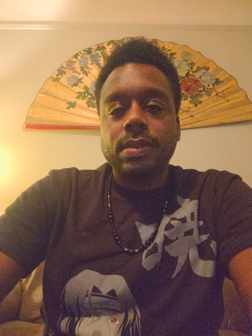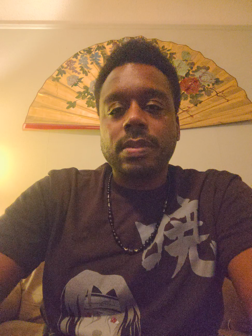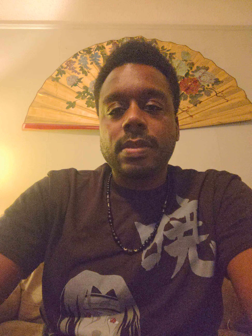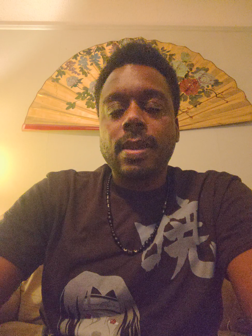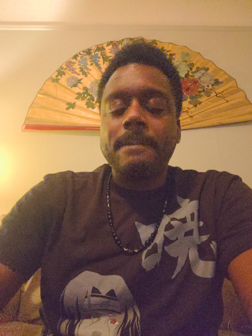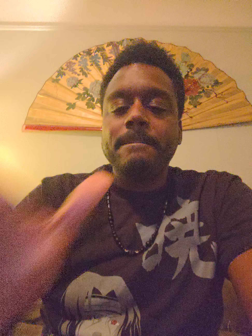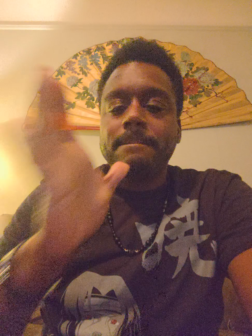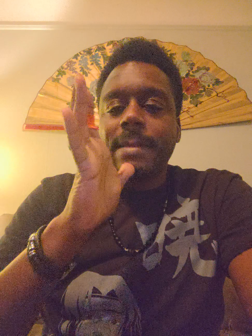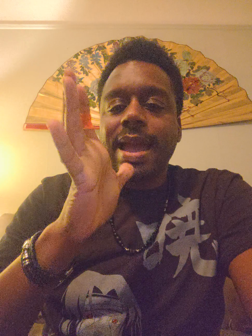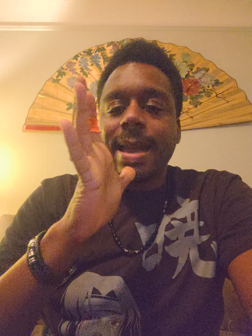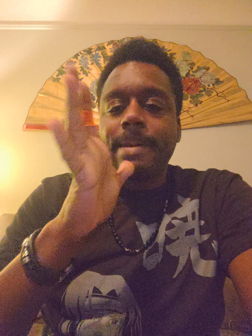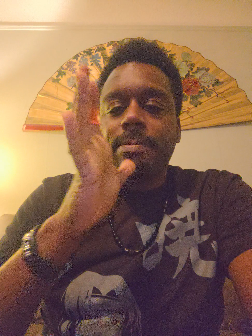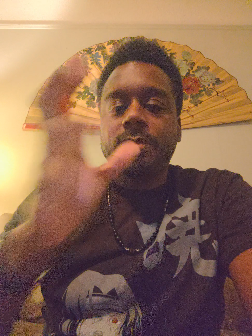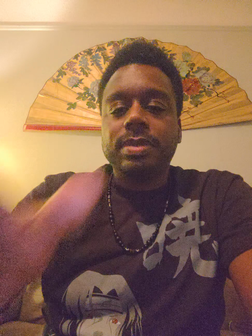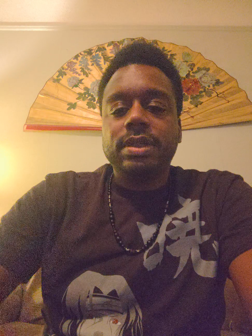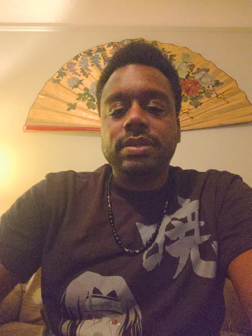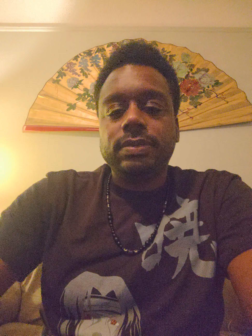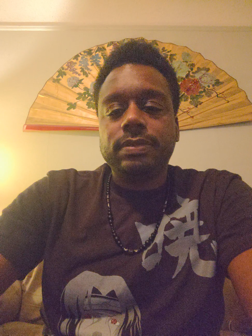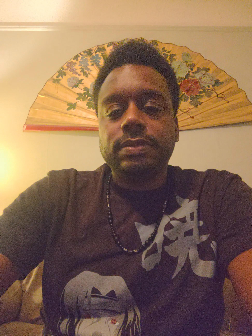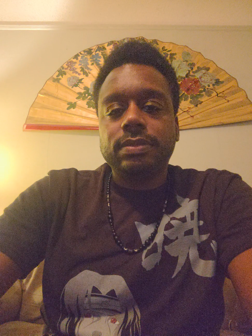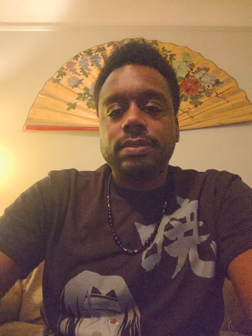mom